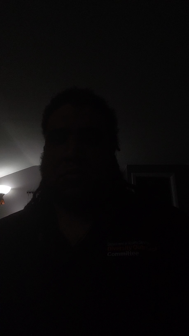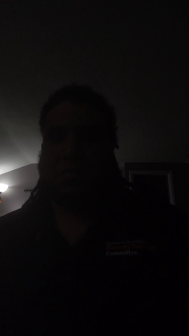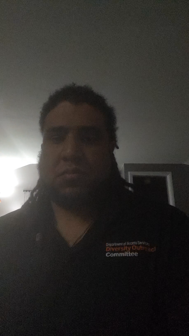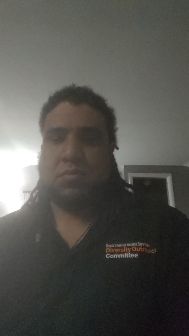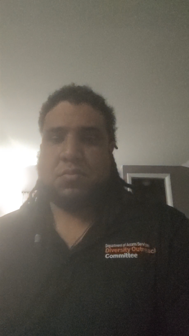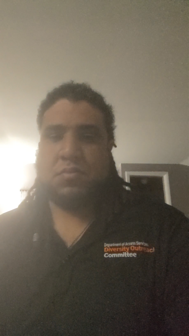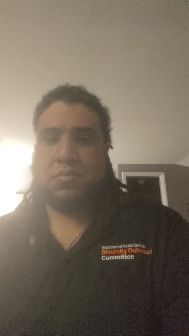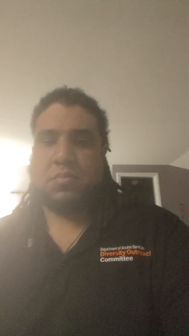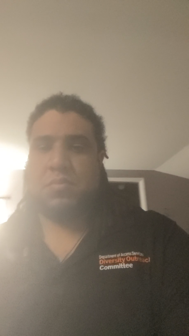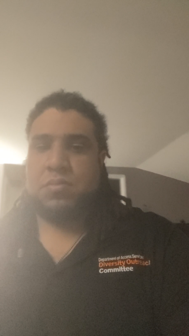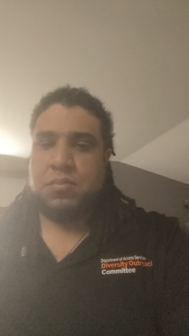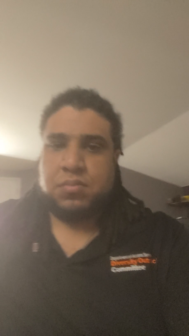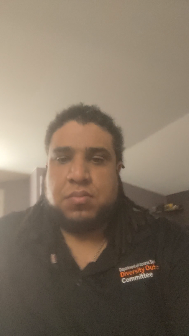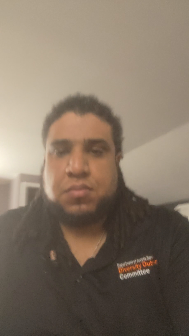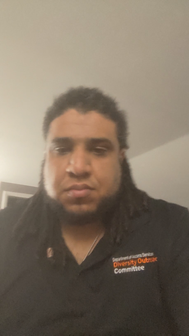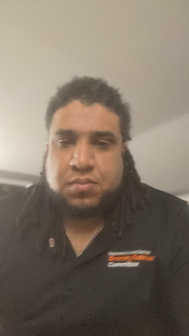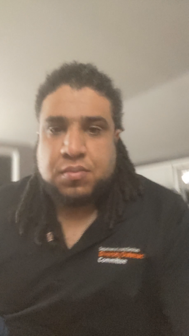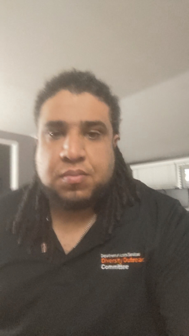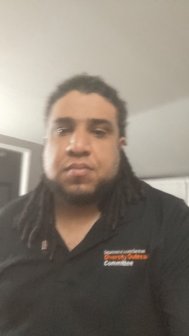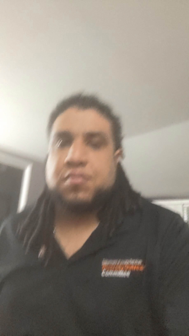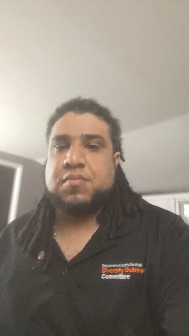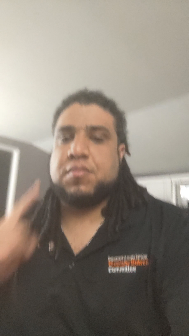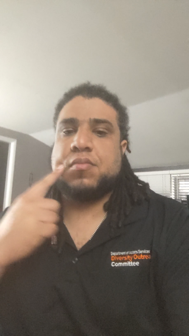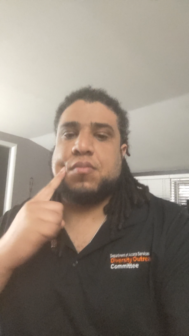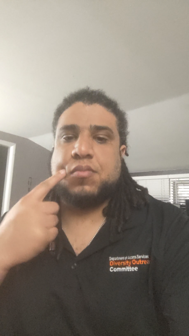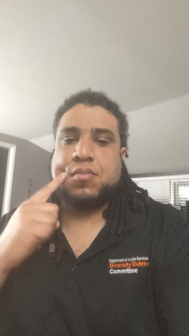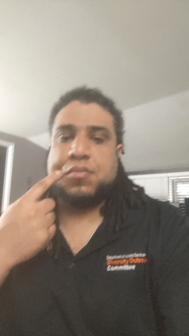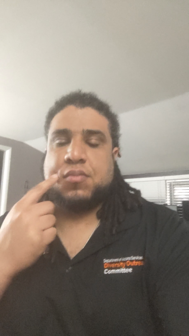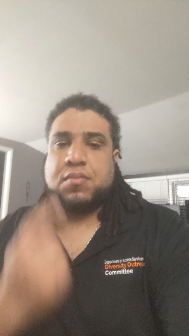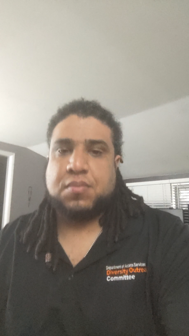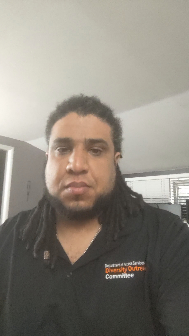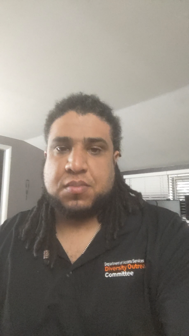candy